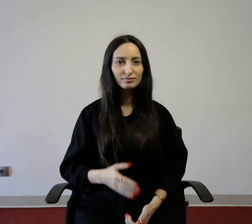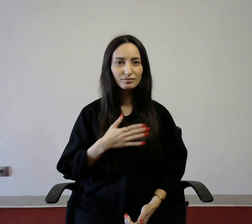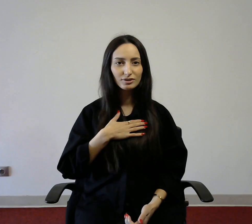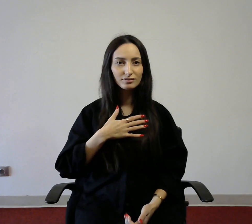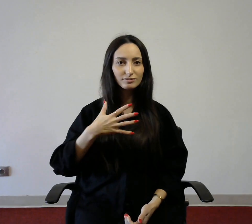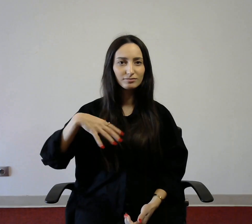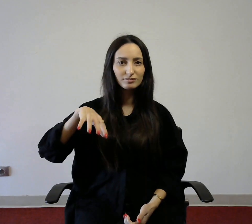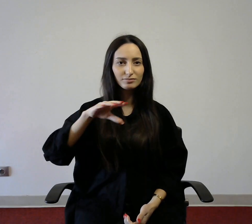biz